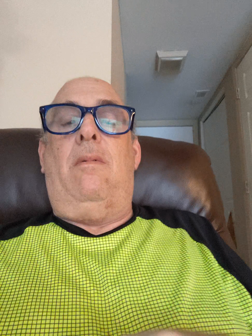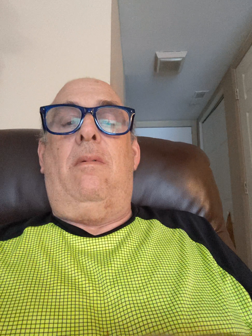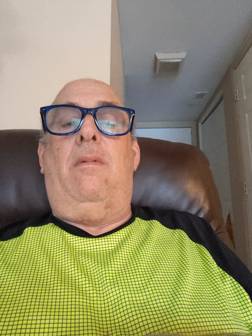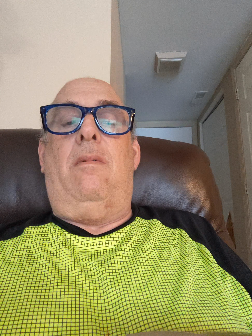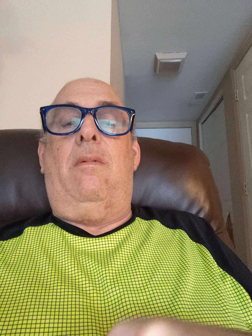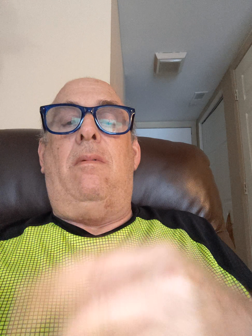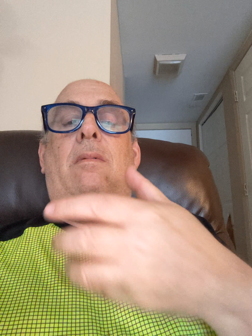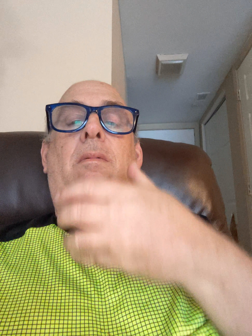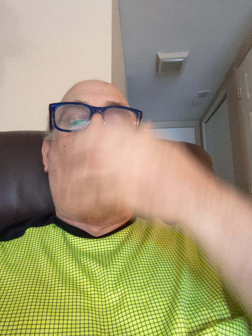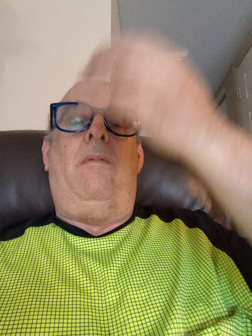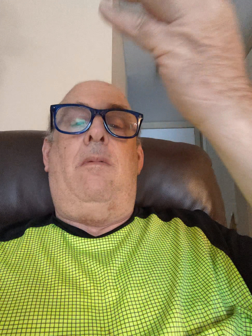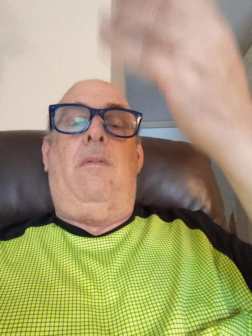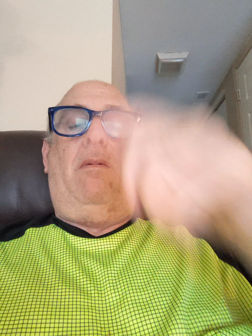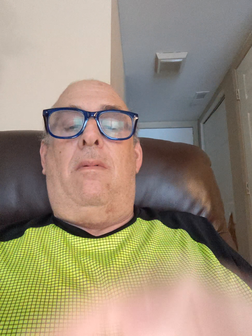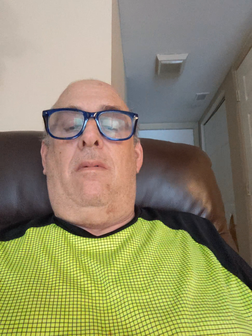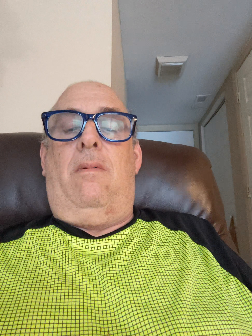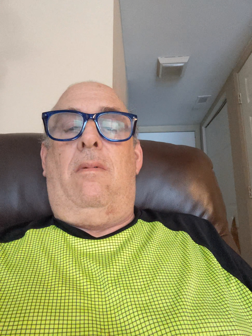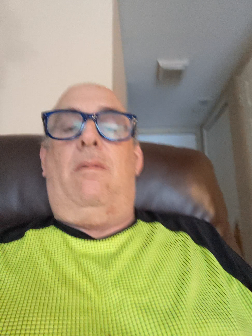giraffe